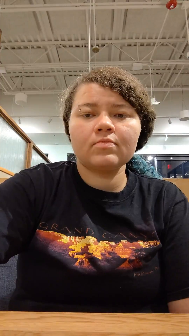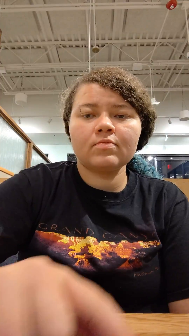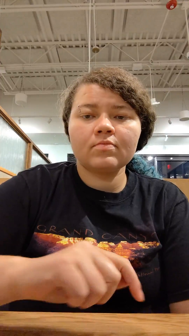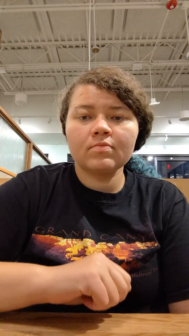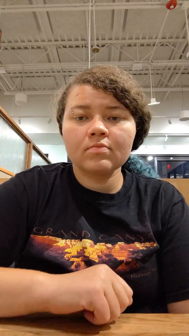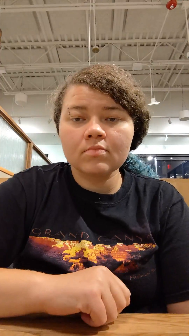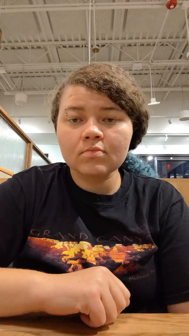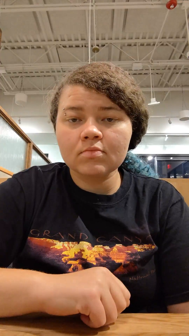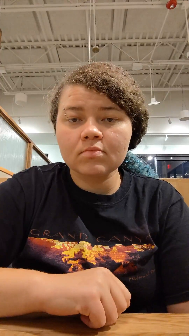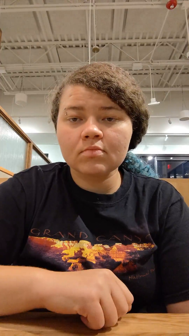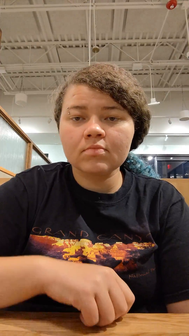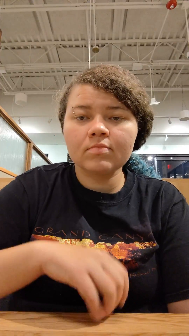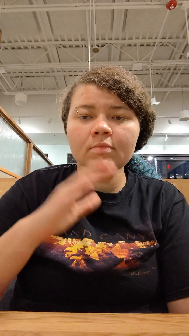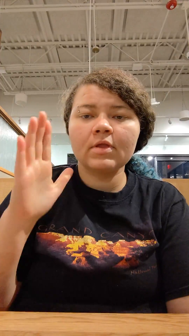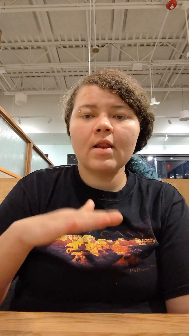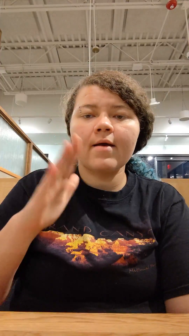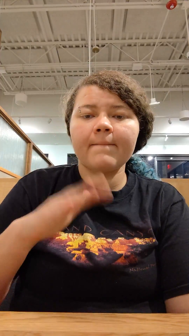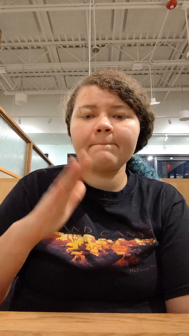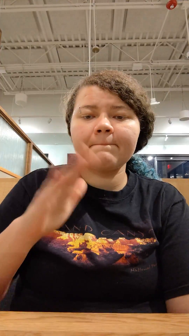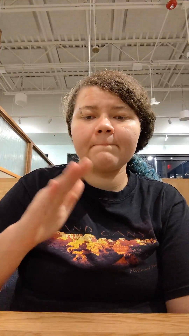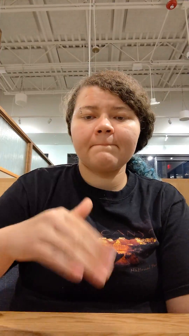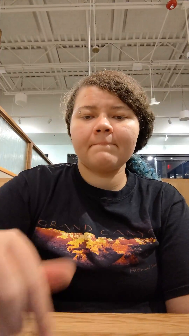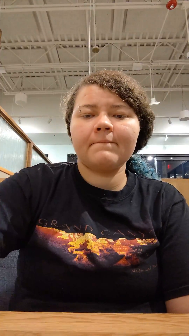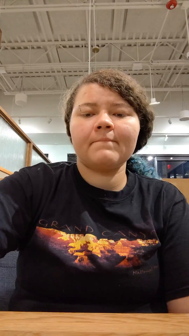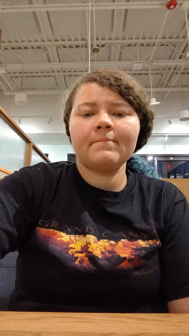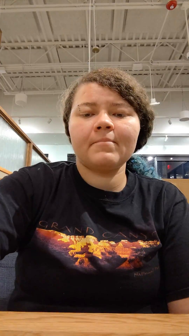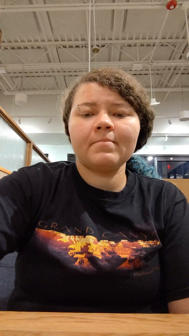clap